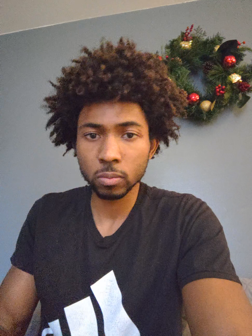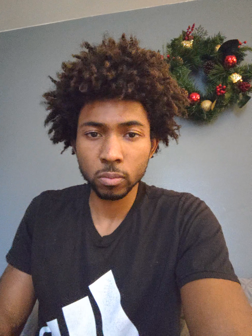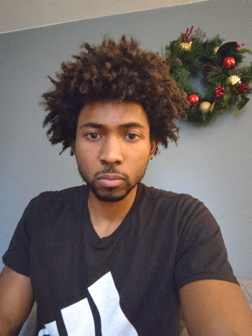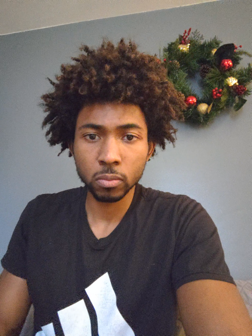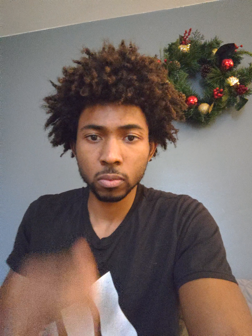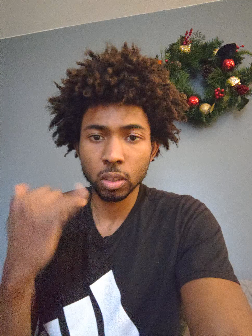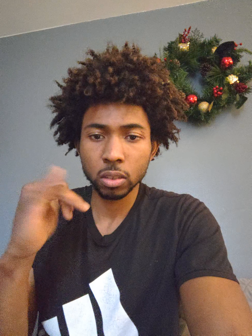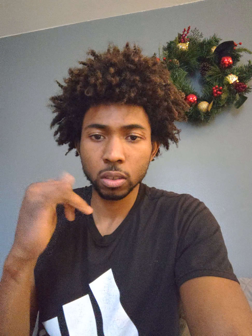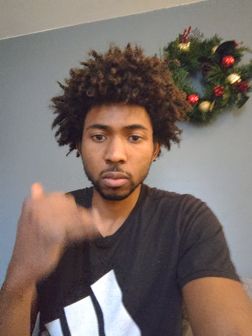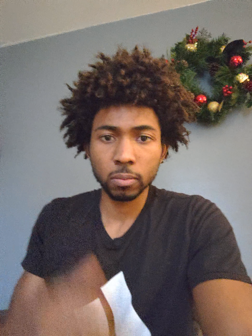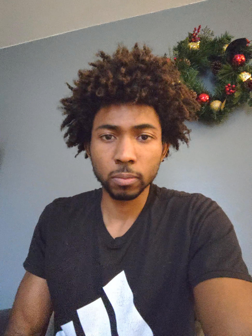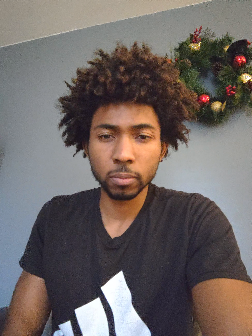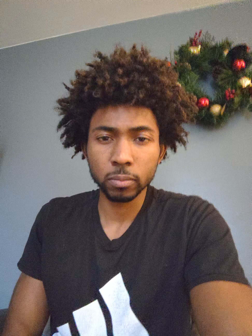yellow